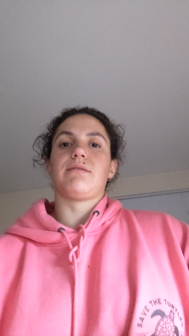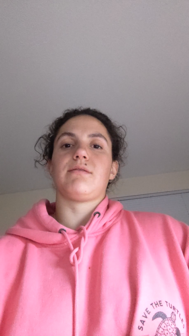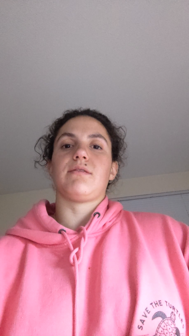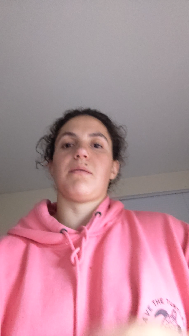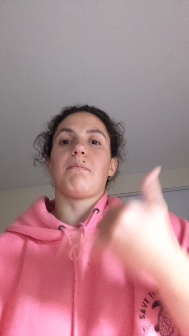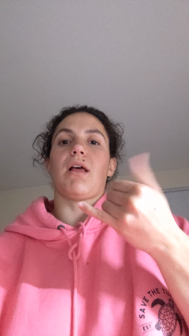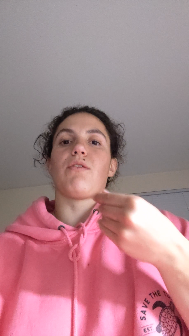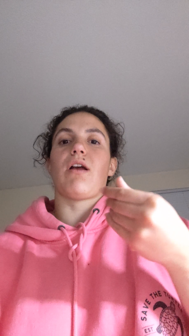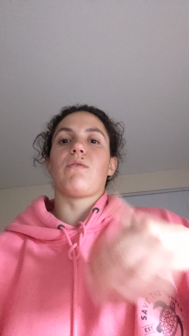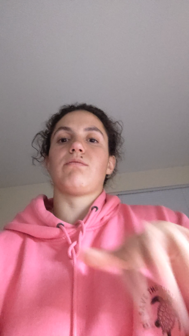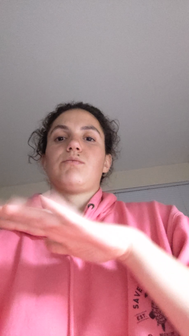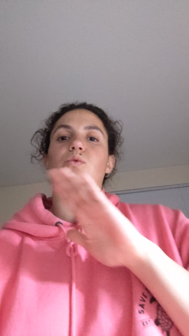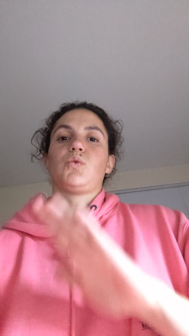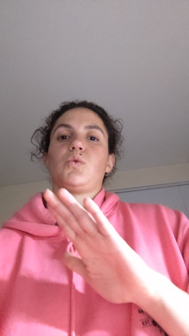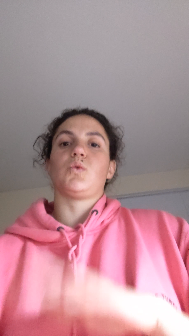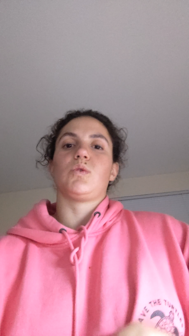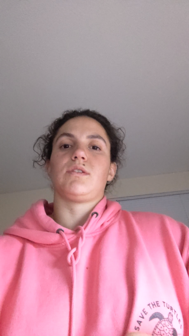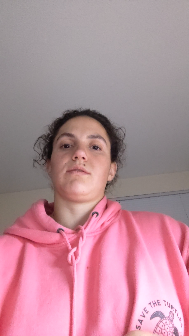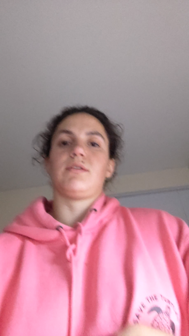playground